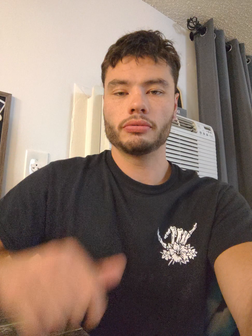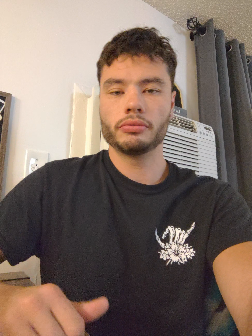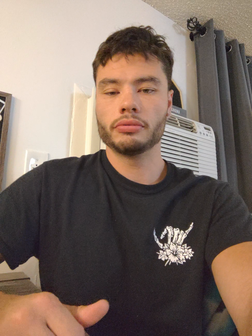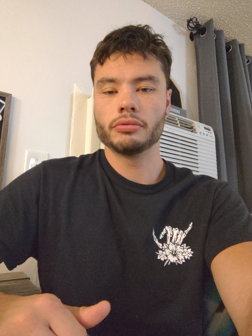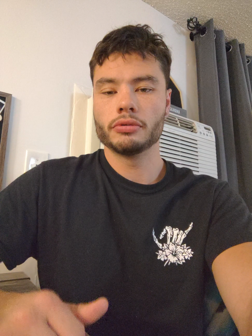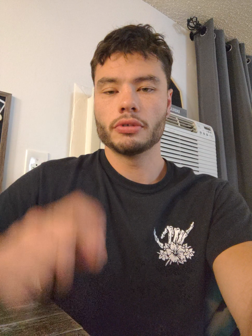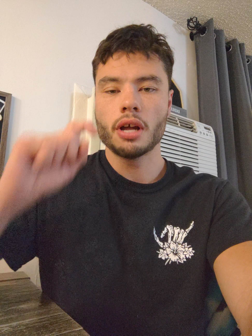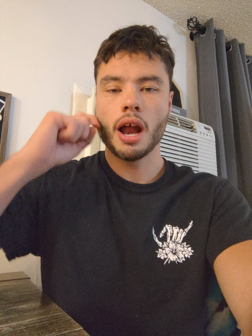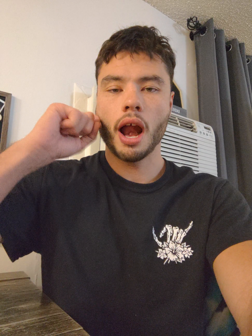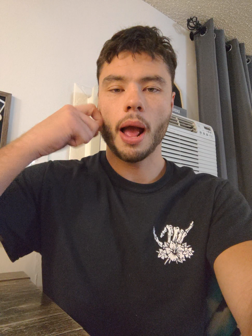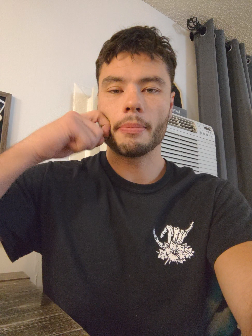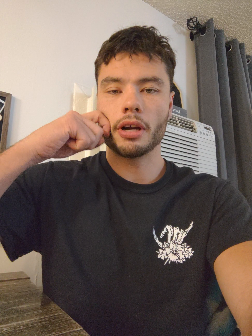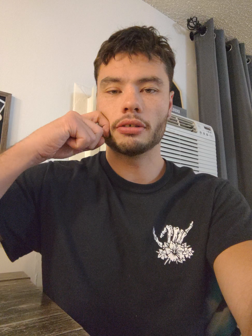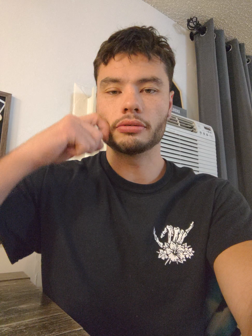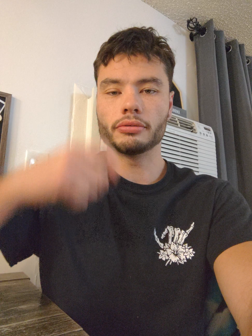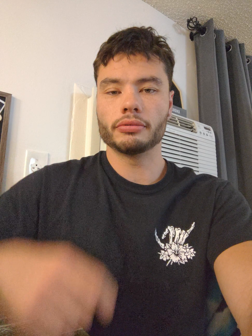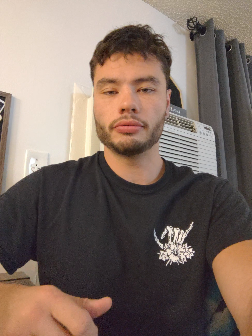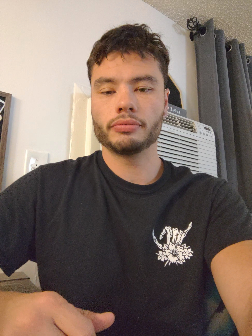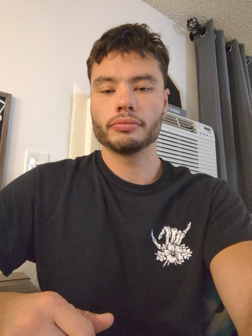apple